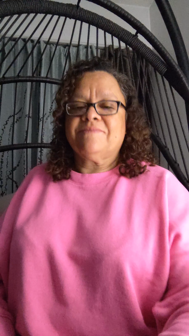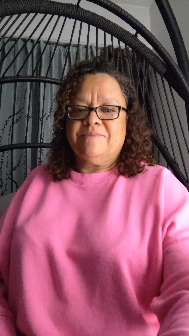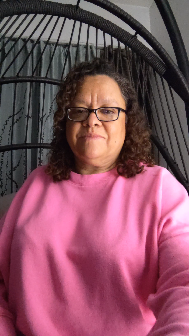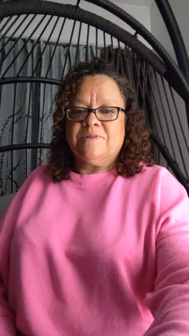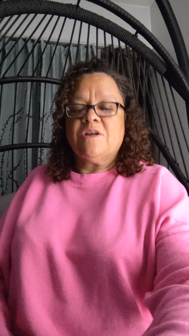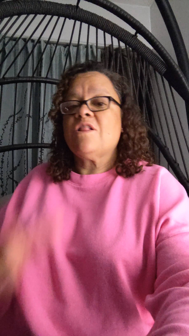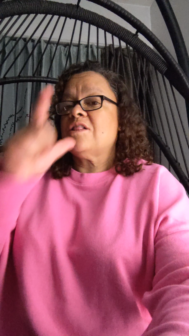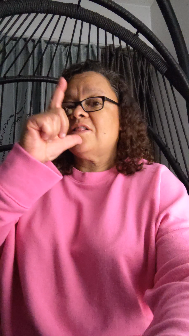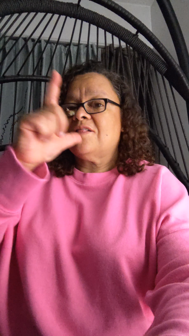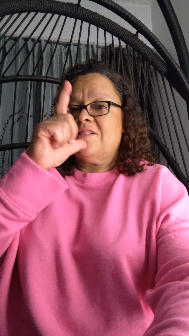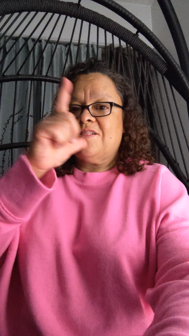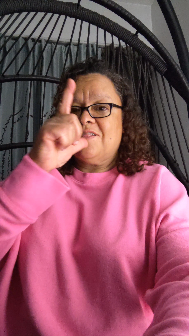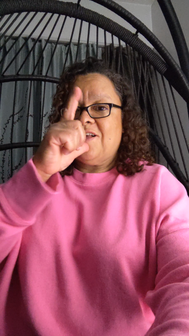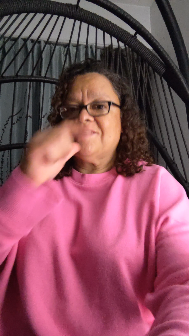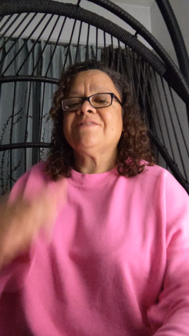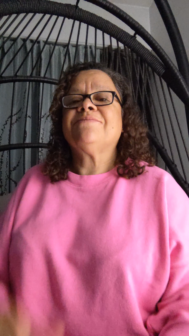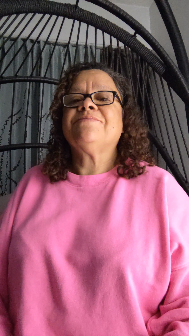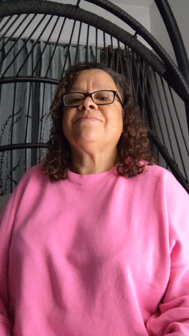lunch